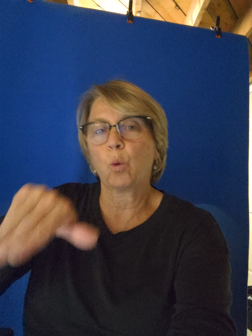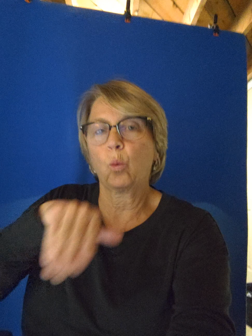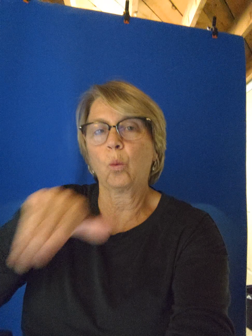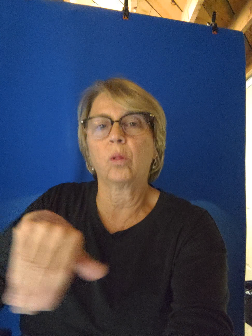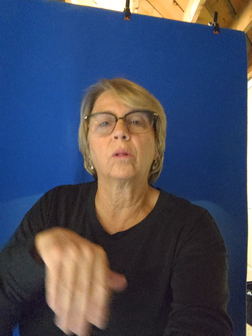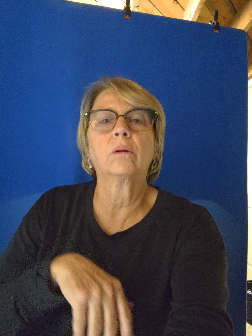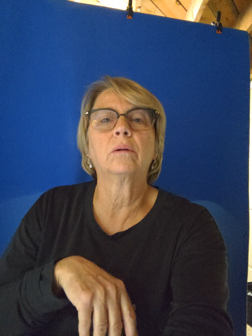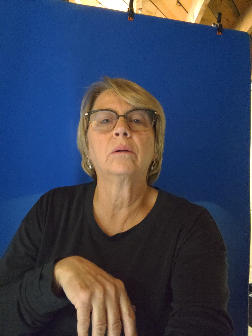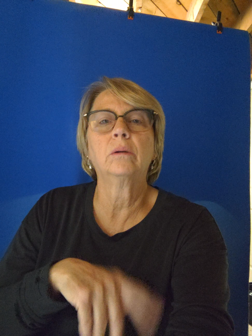pool